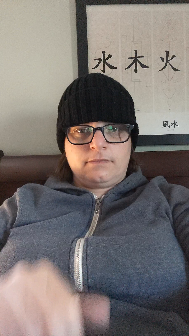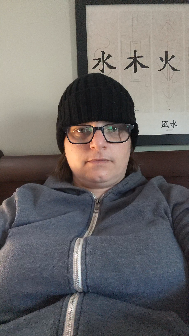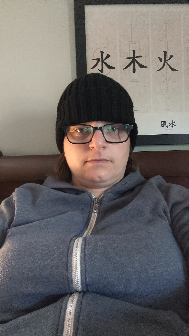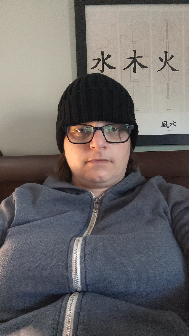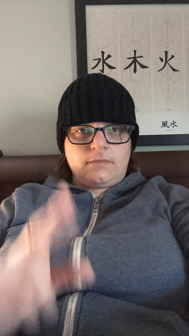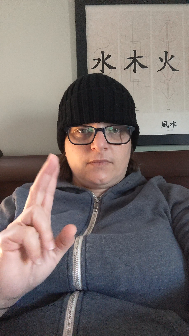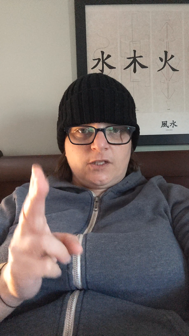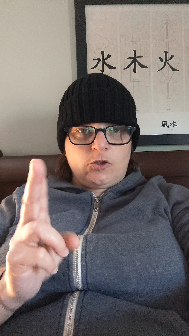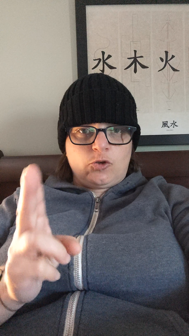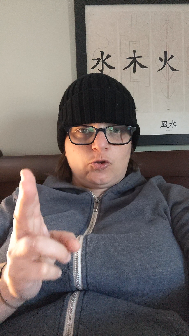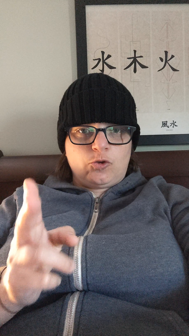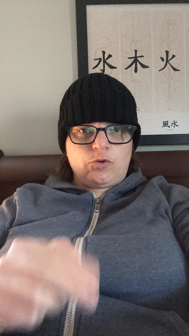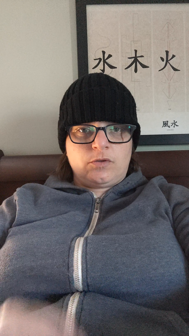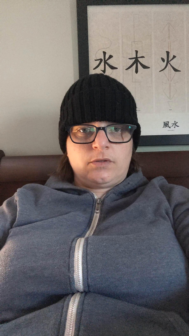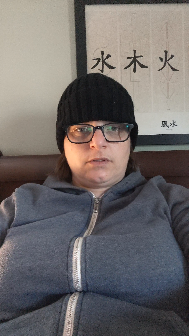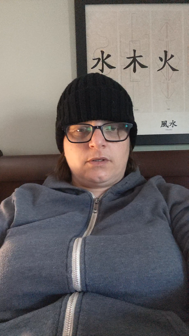hurry